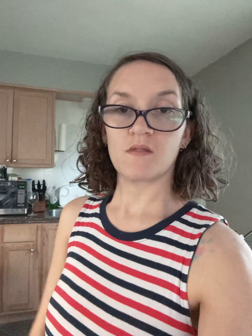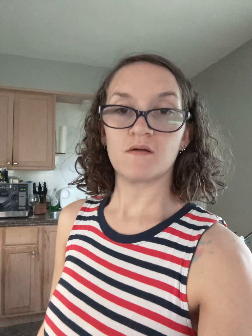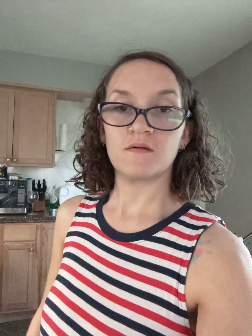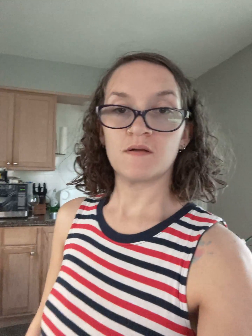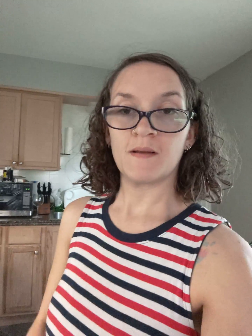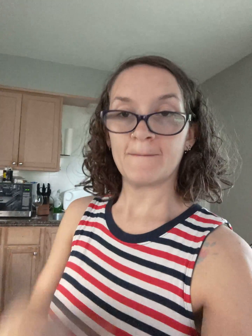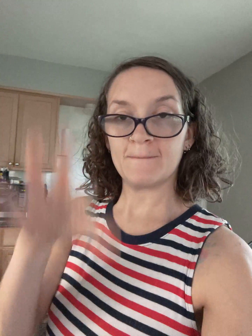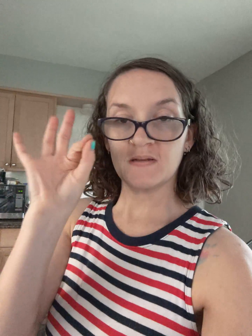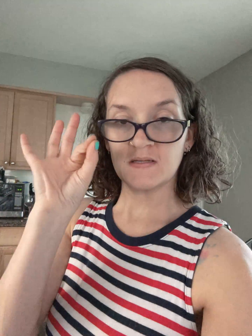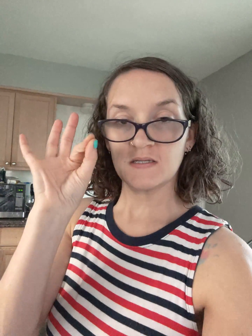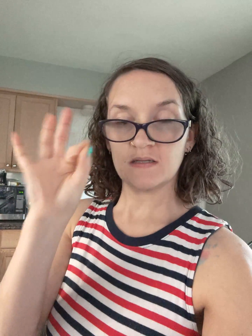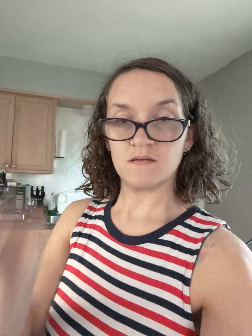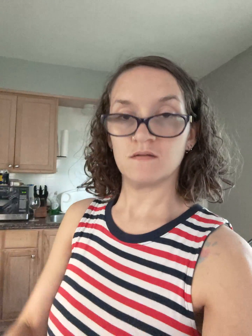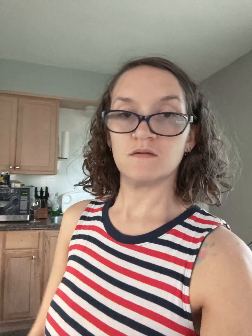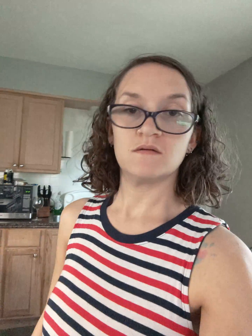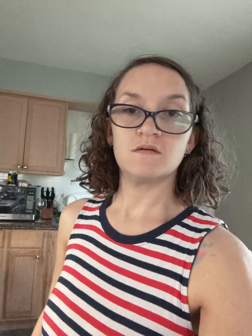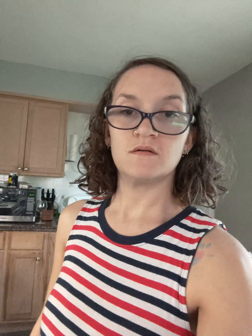pick